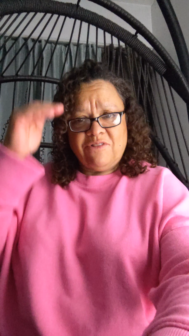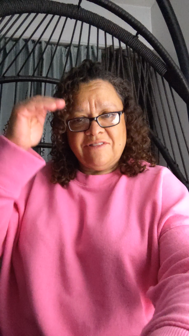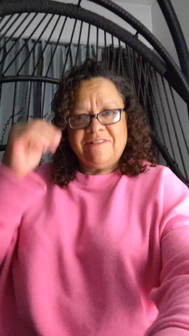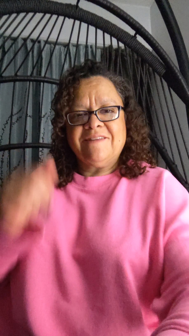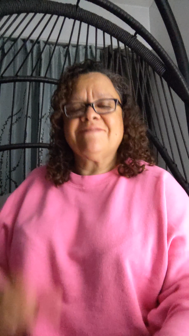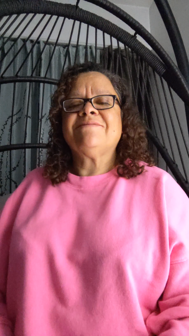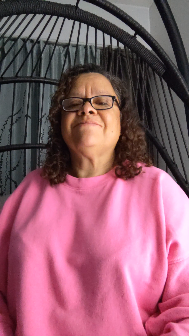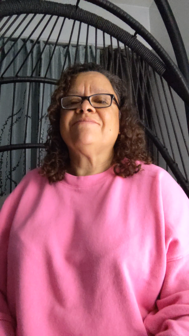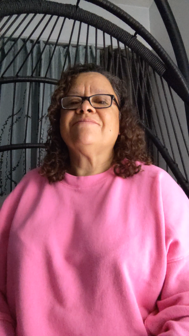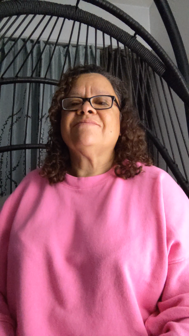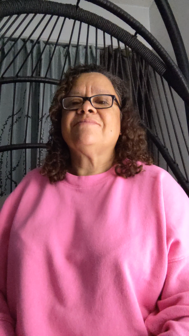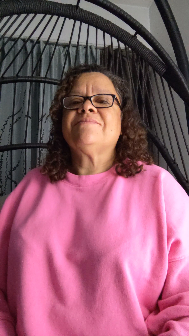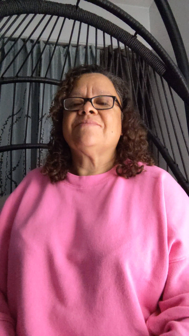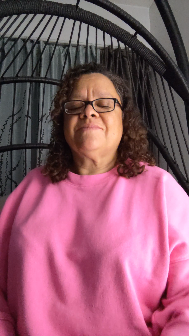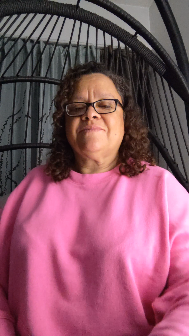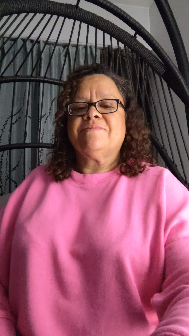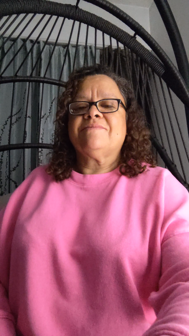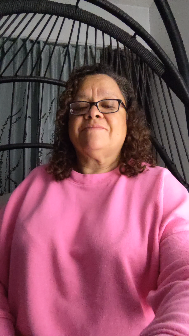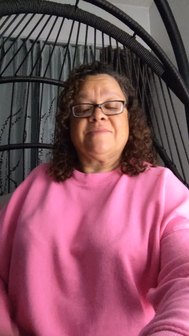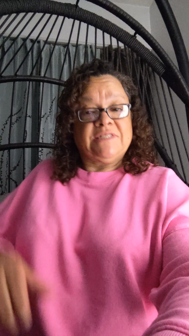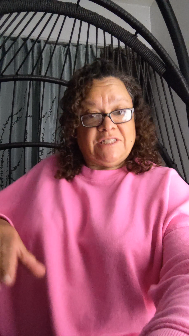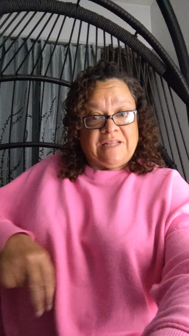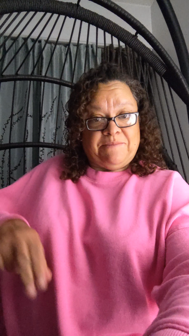diaper